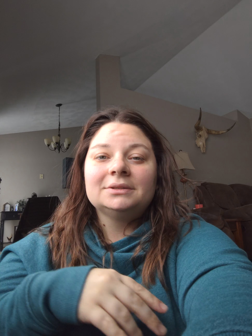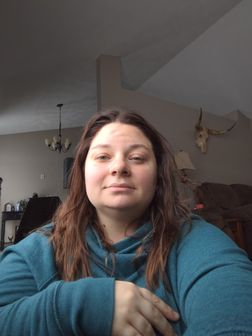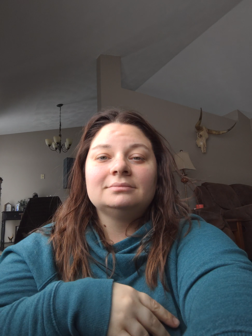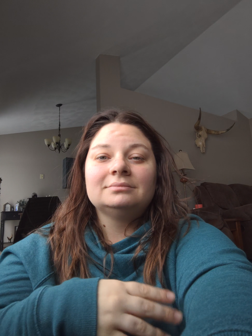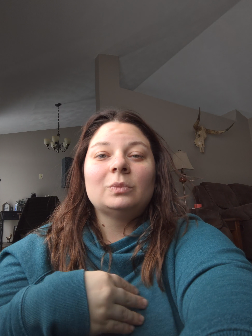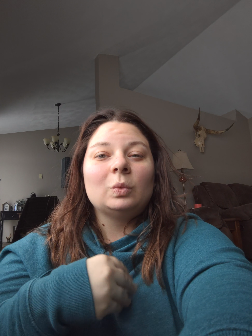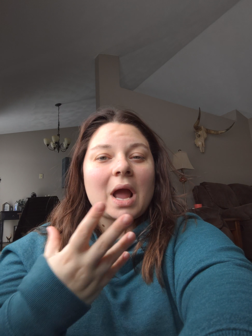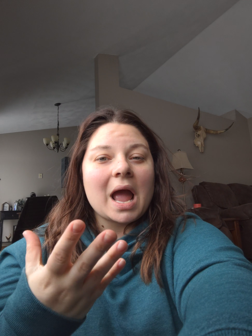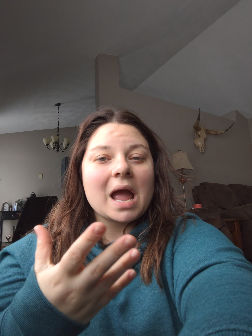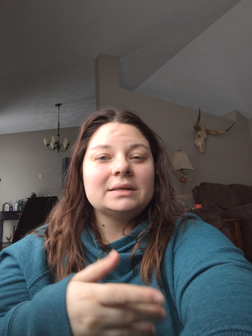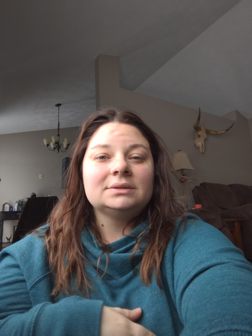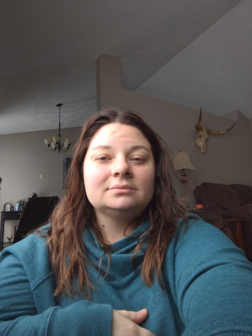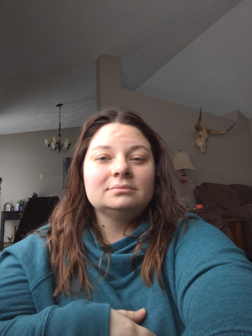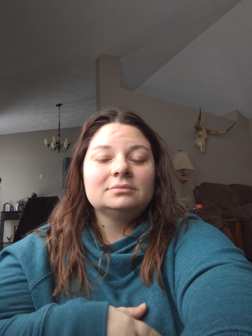white